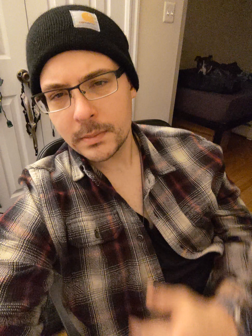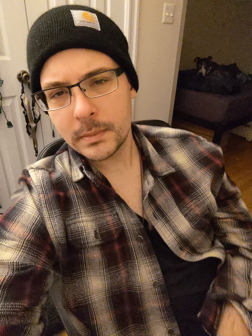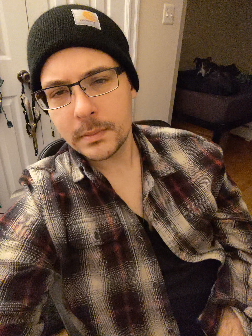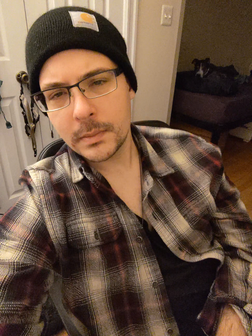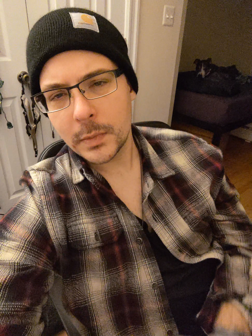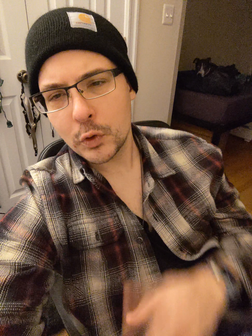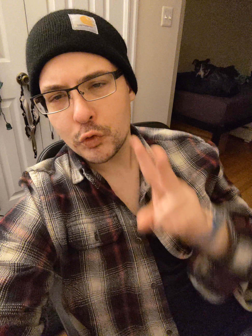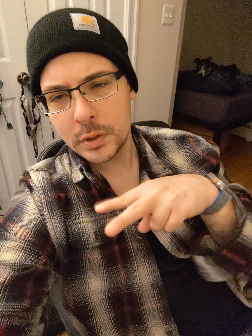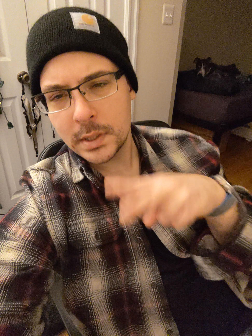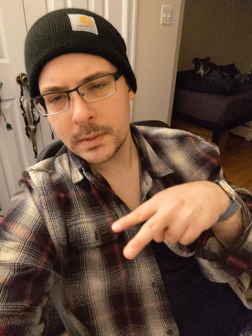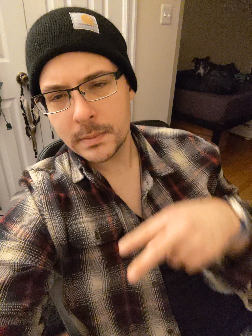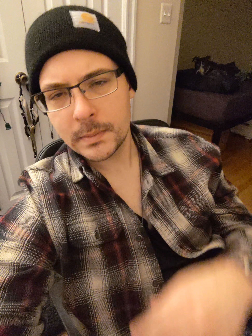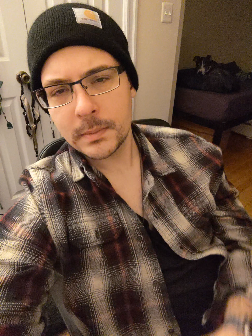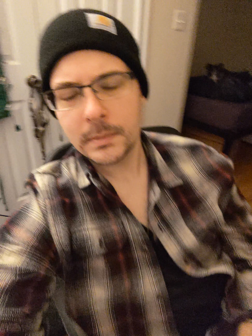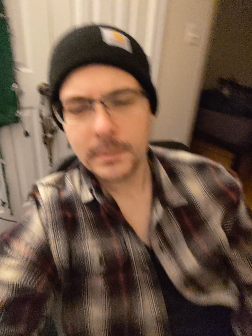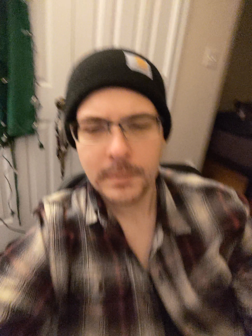read